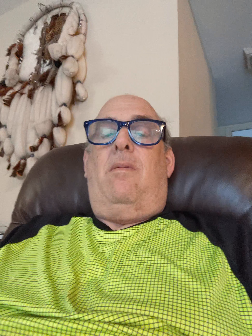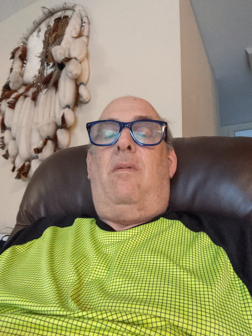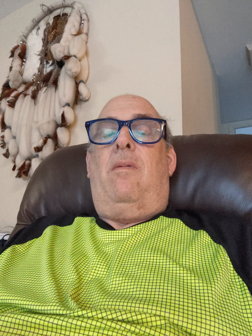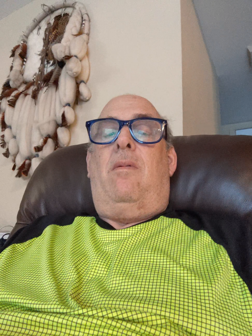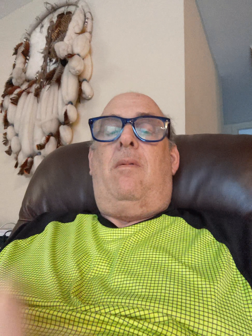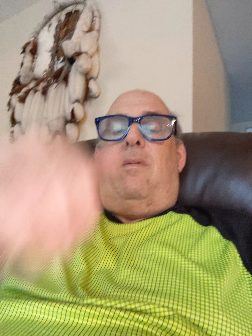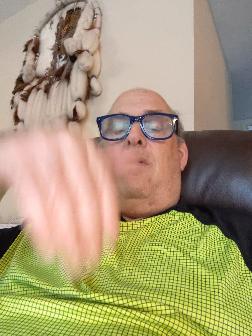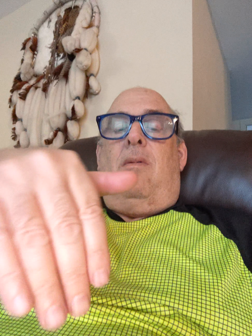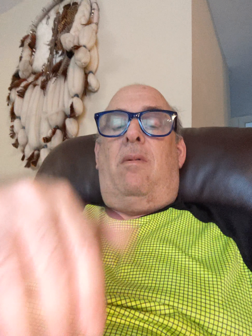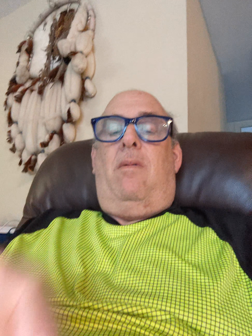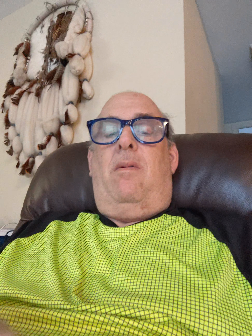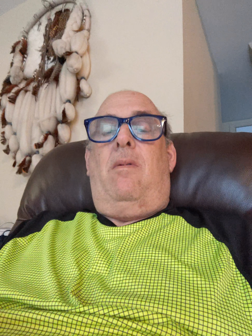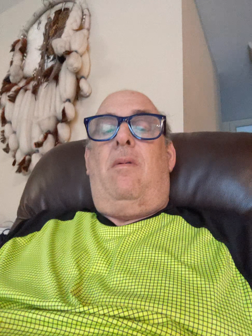night